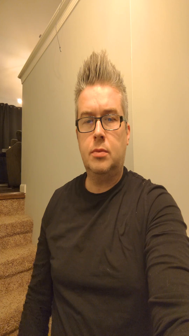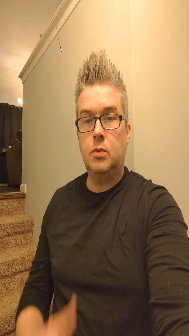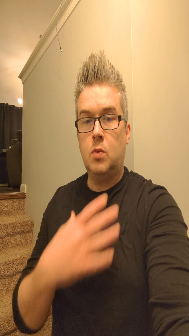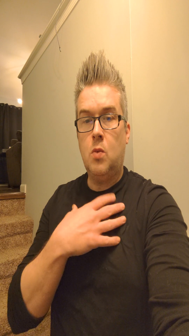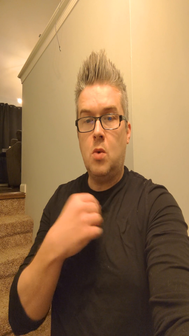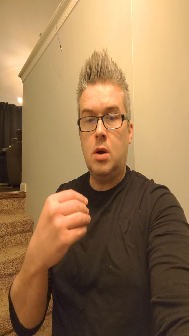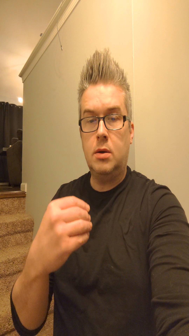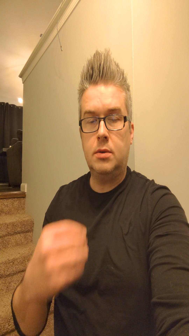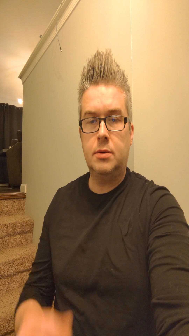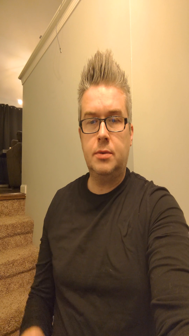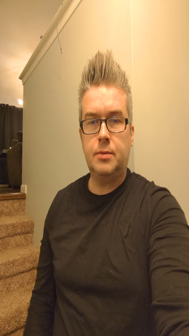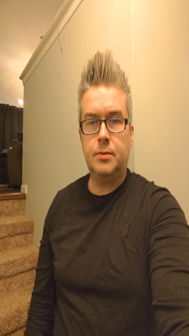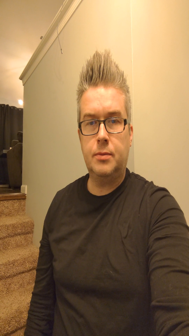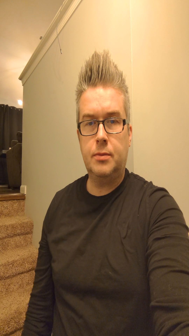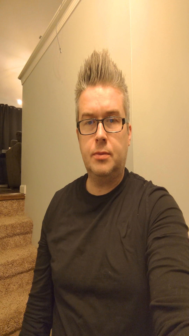white